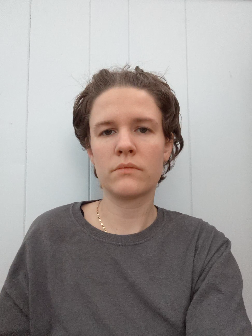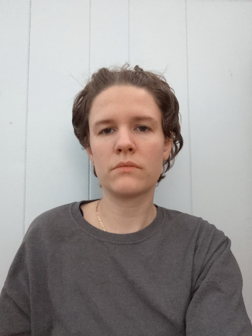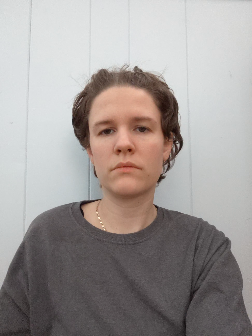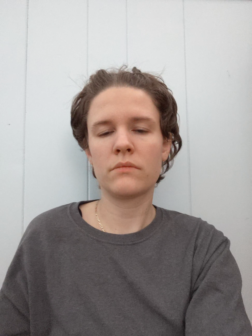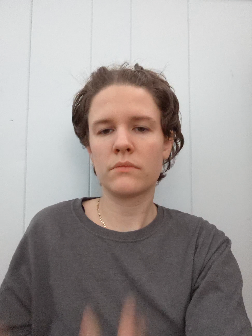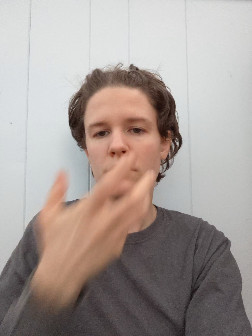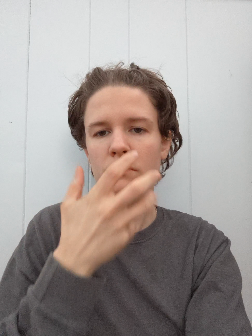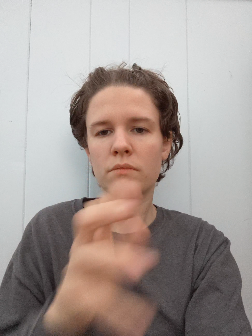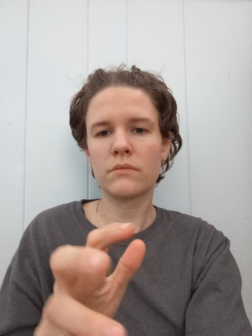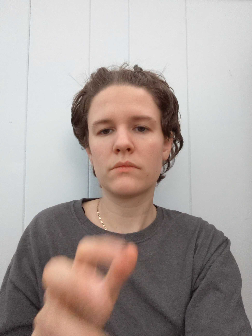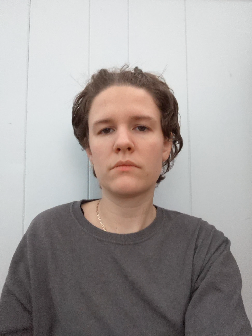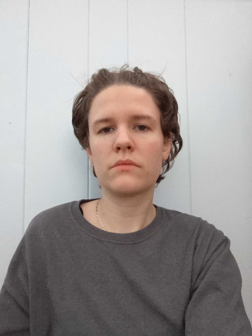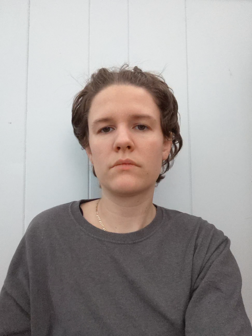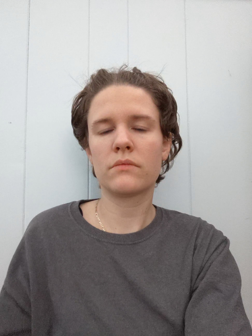hot